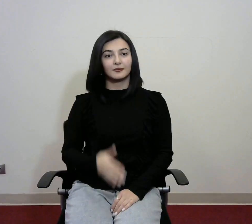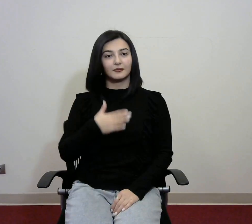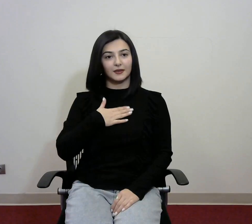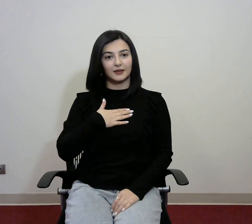mən